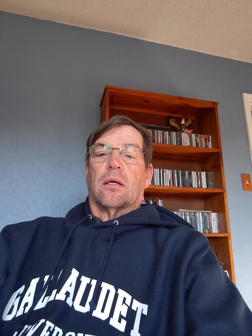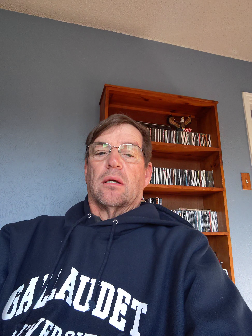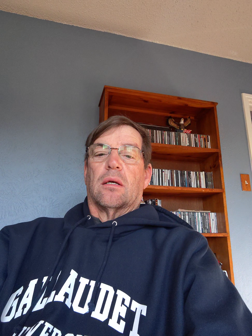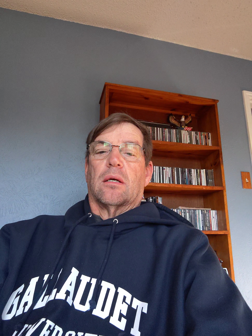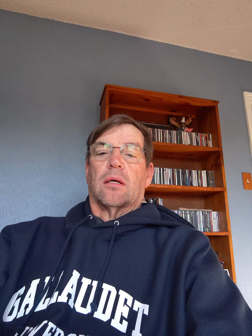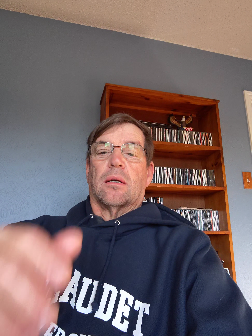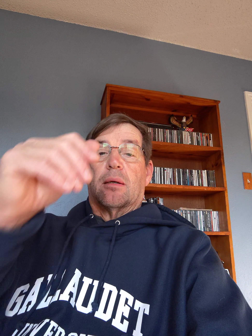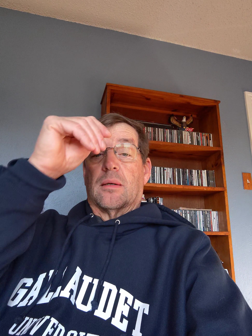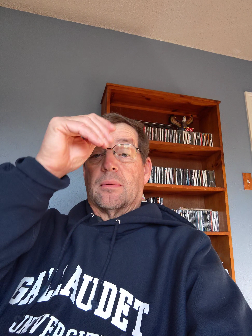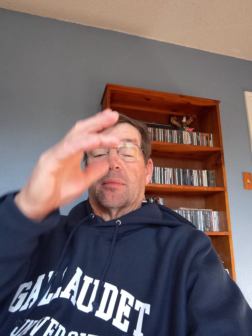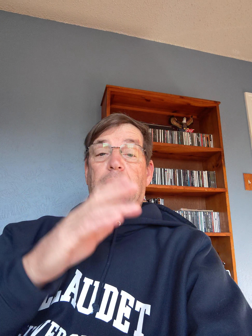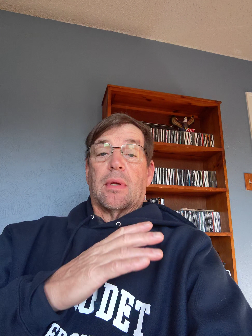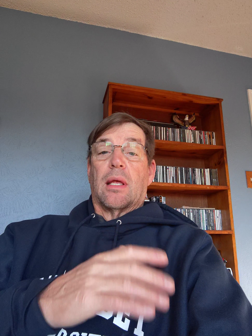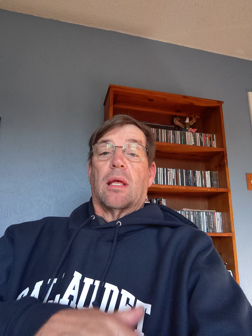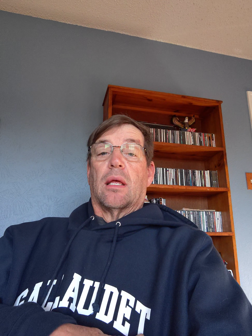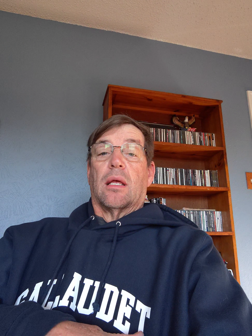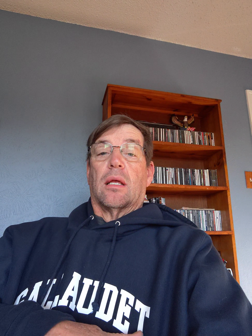man